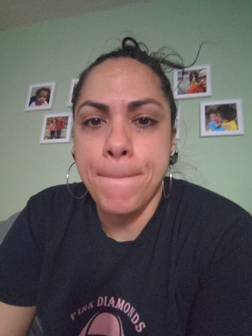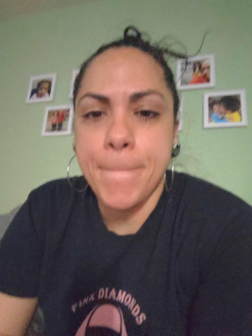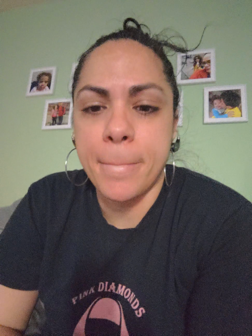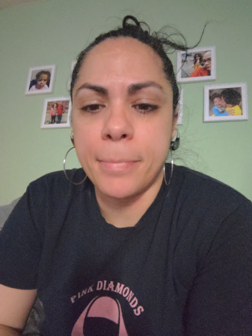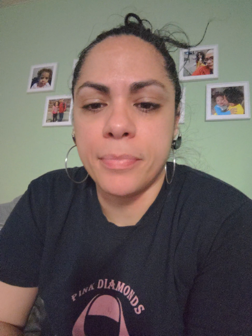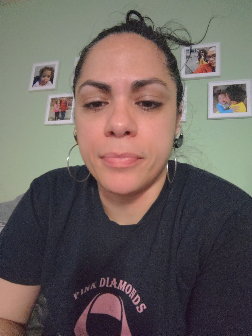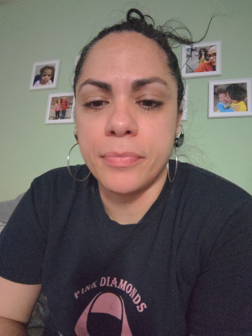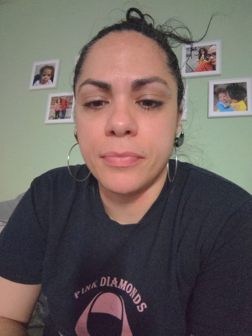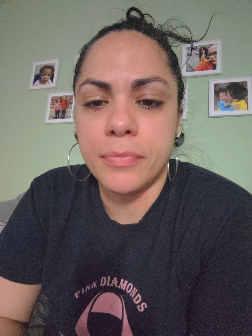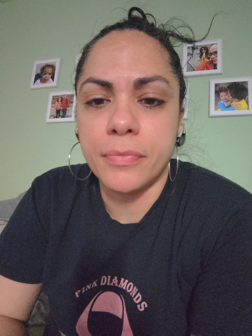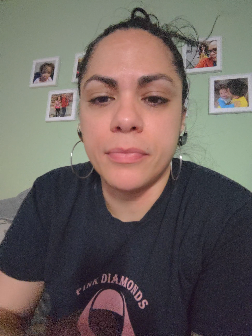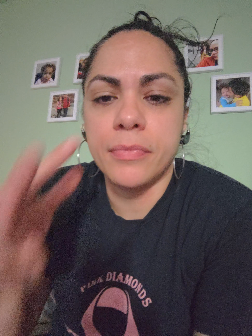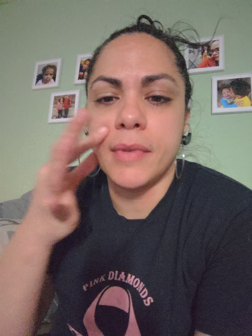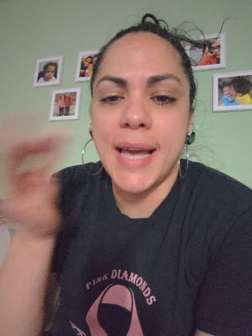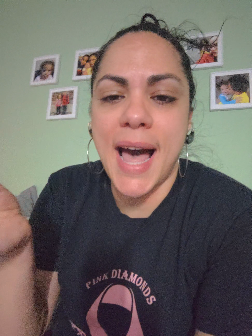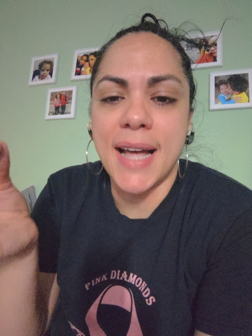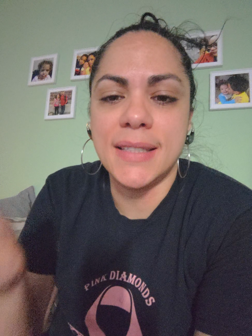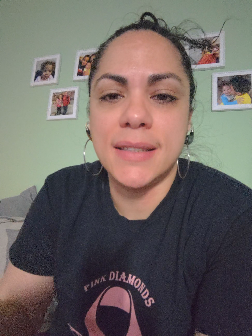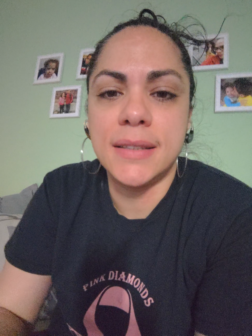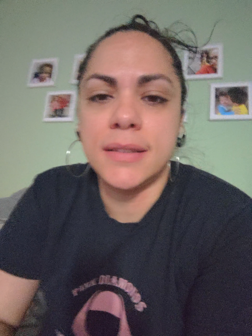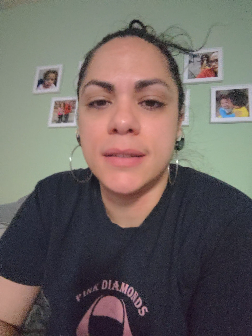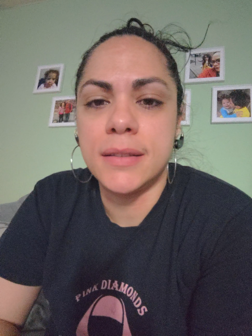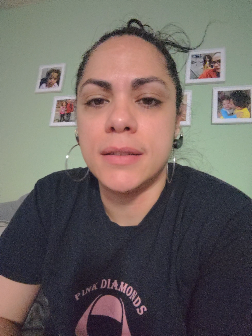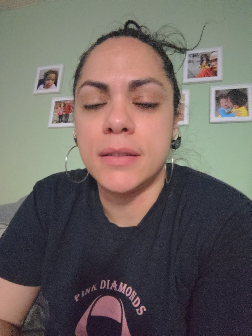cat